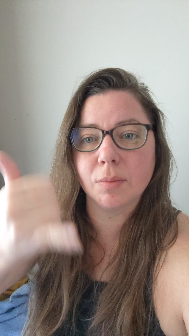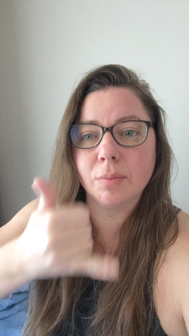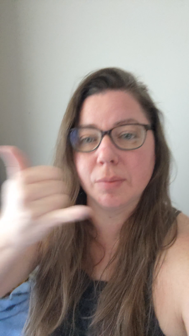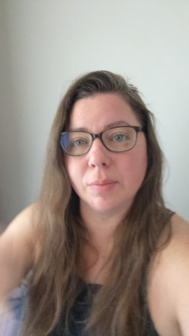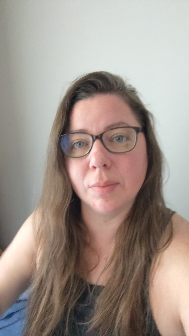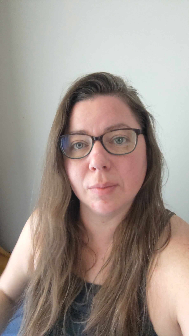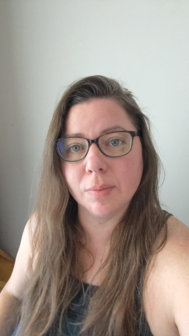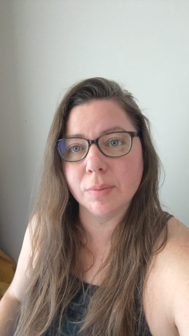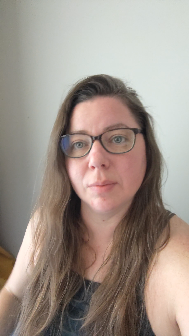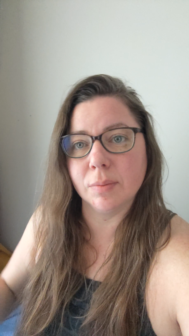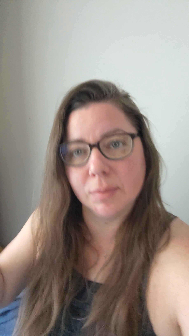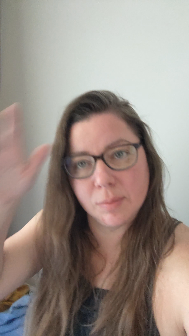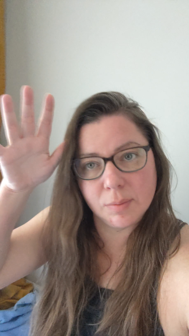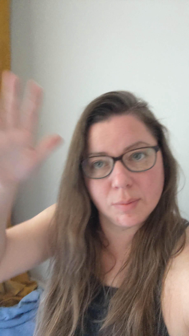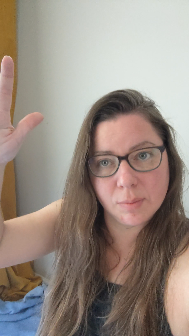moose